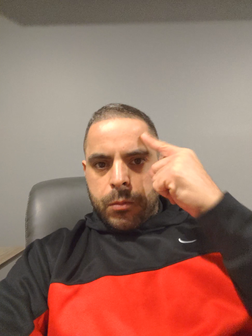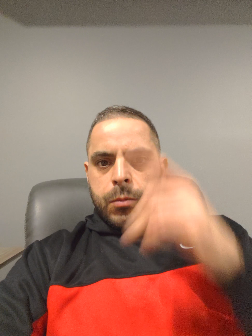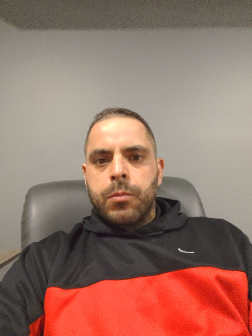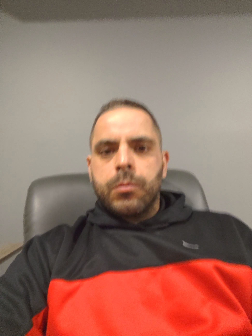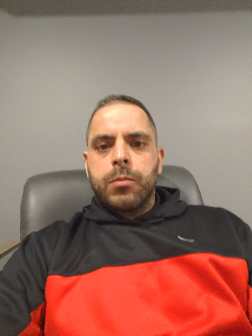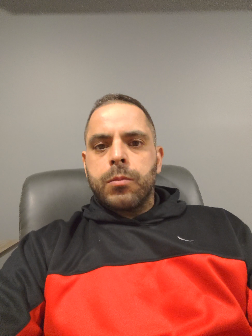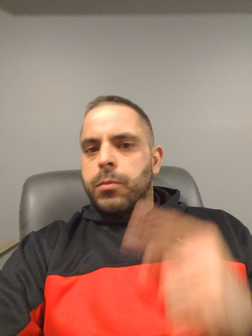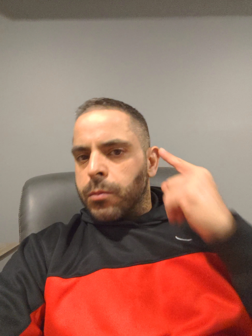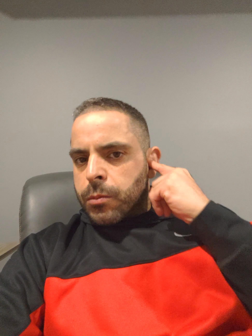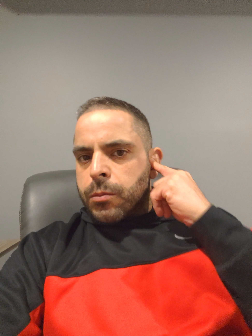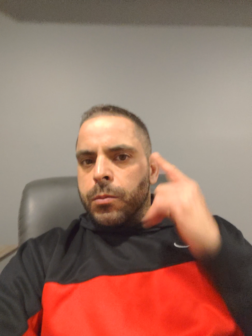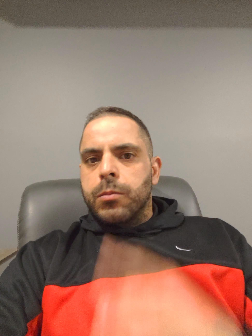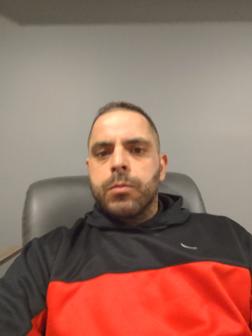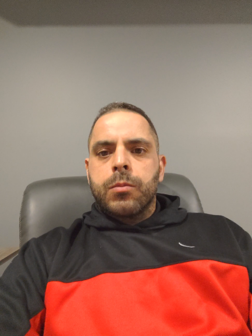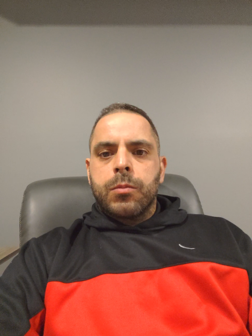hear